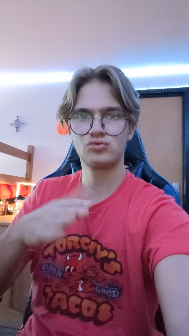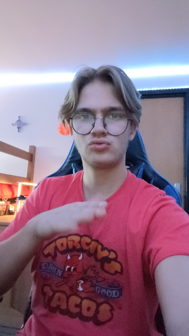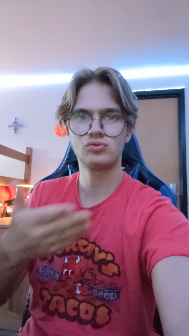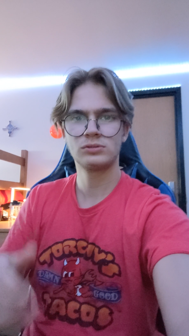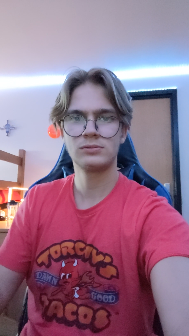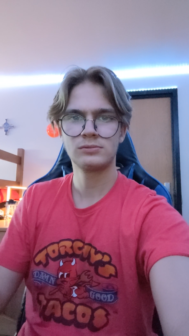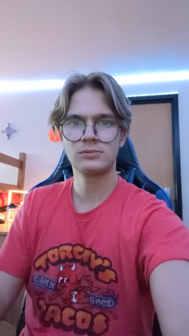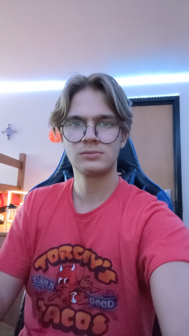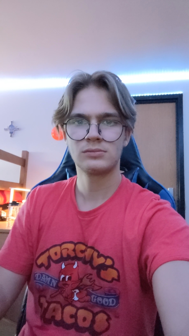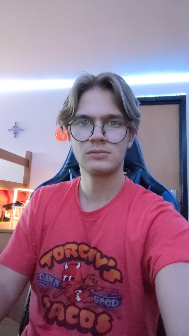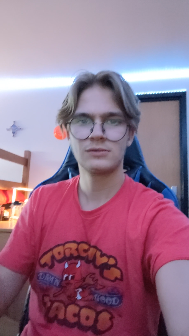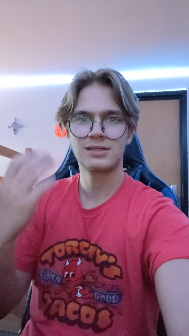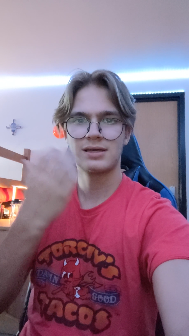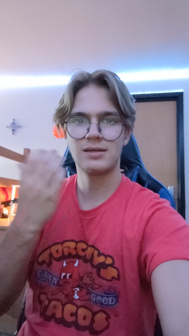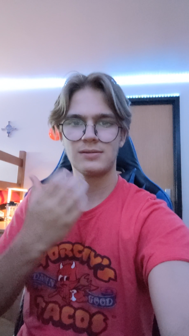shake